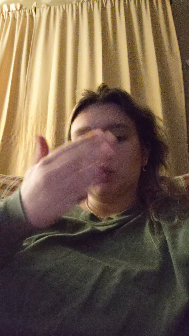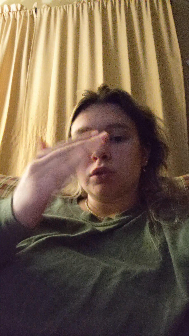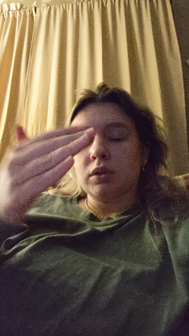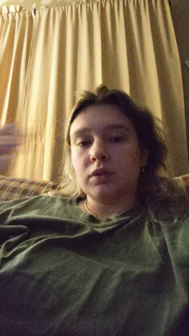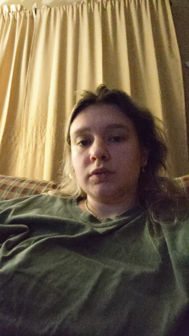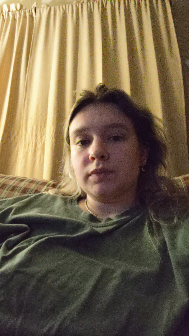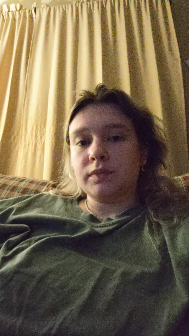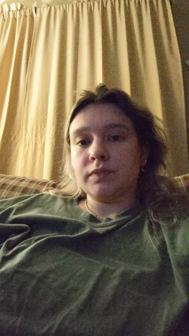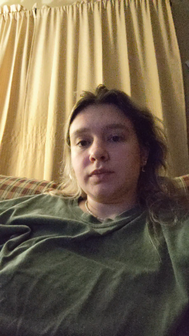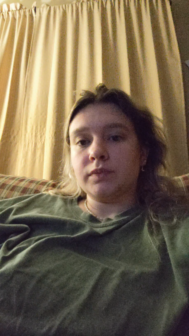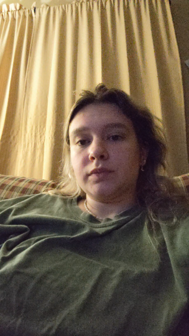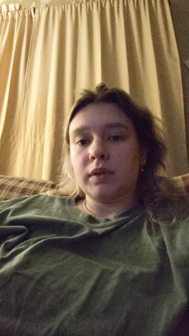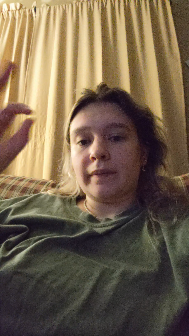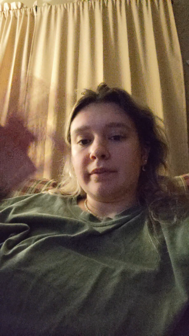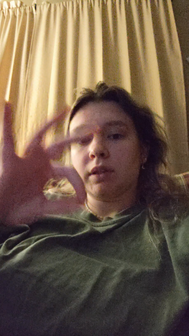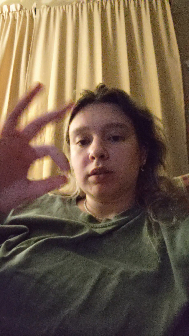fit